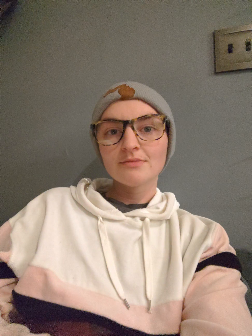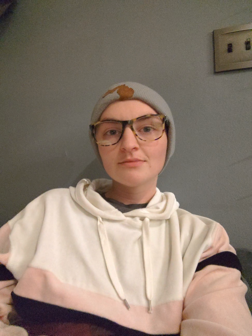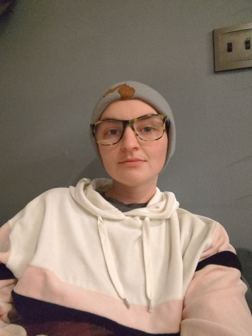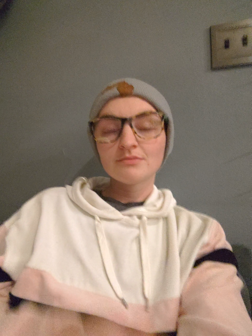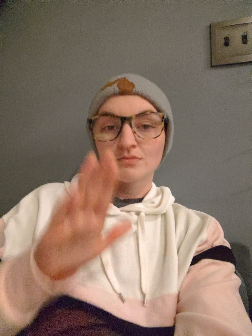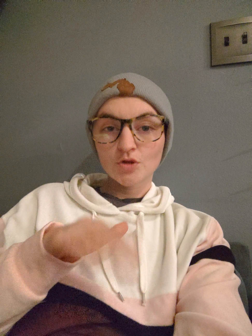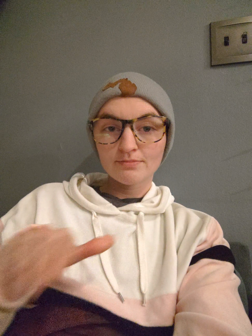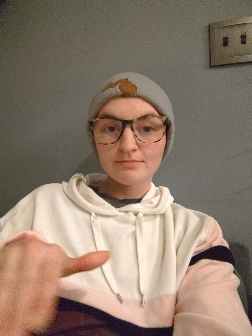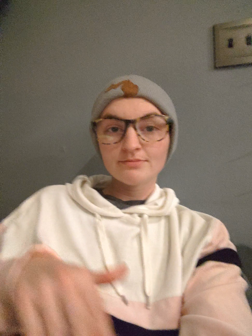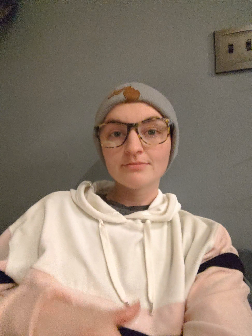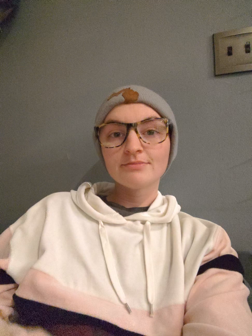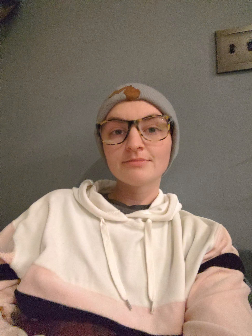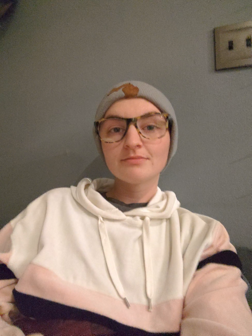child